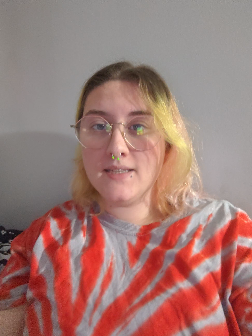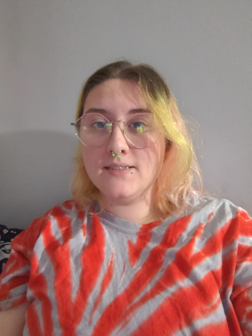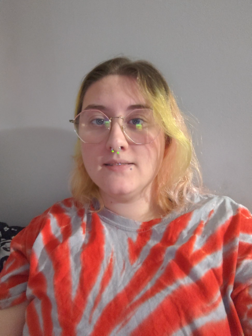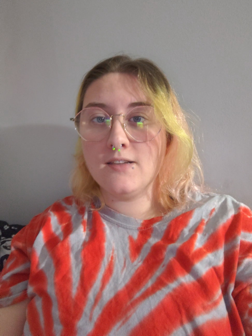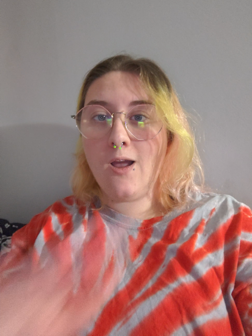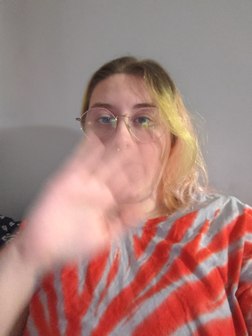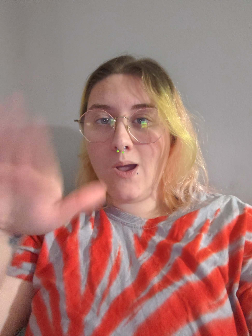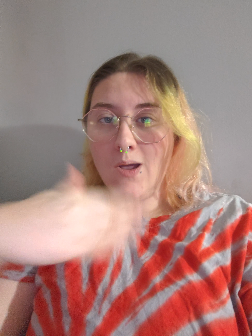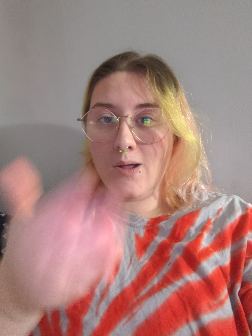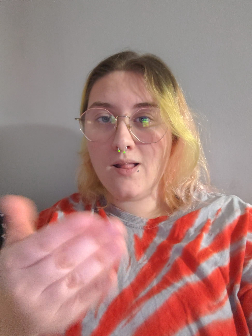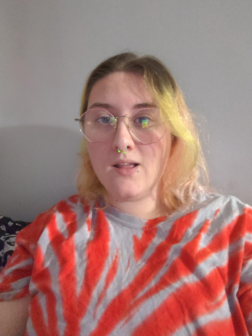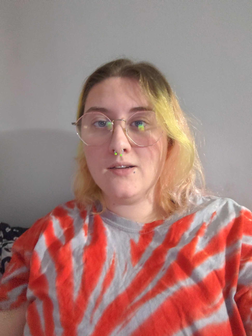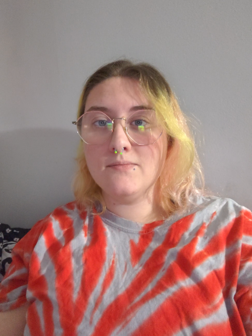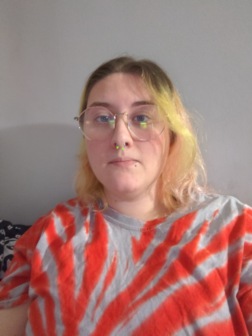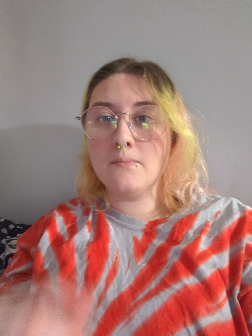all